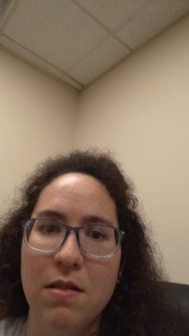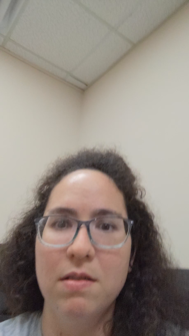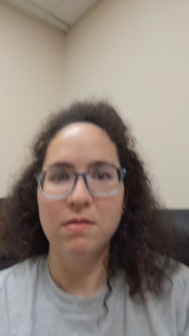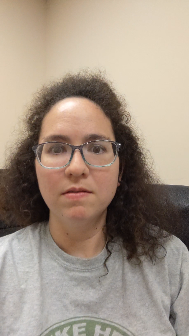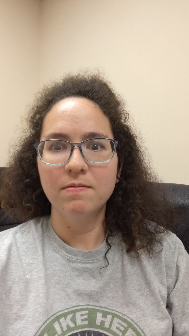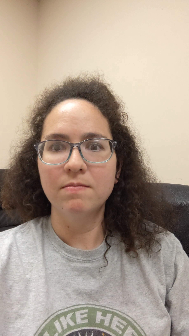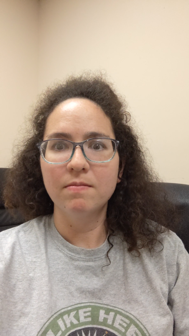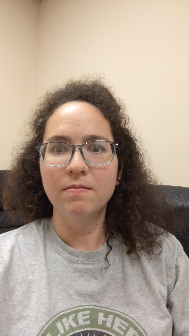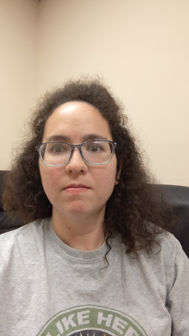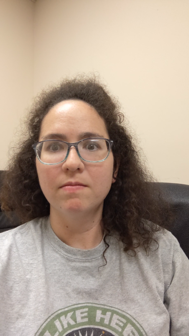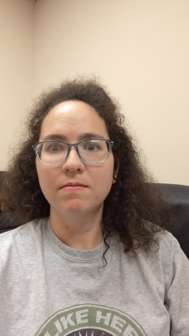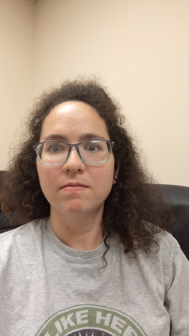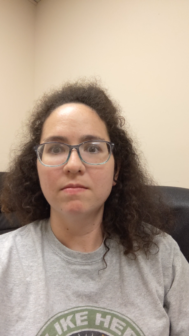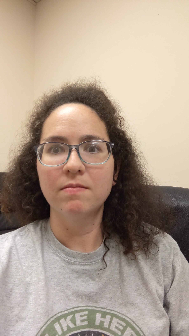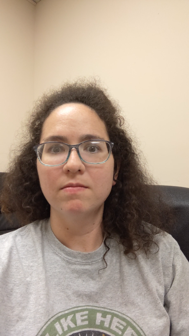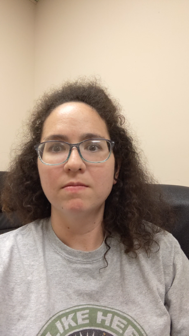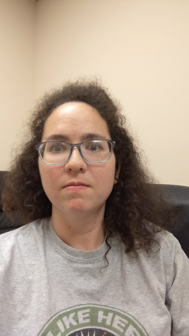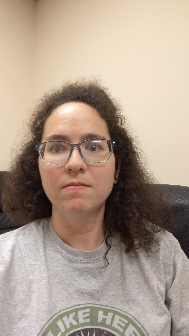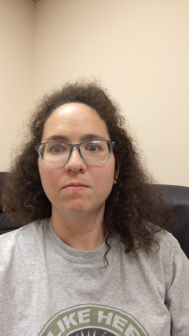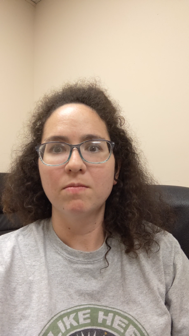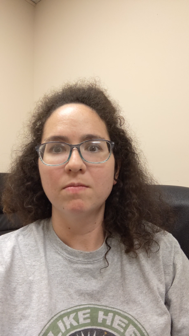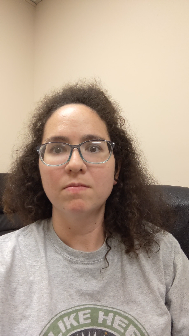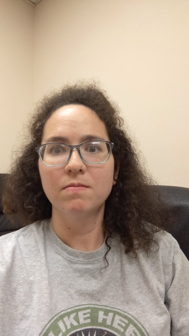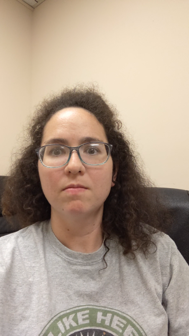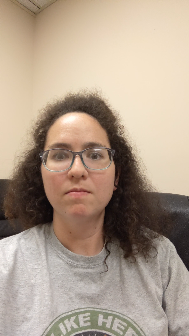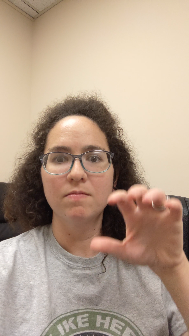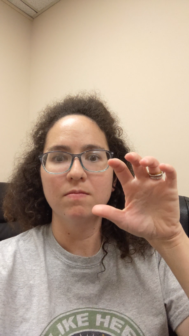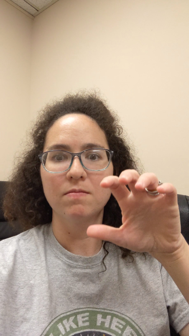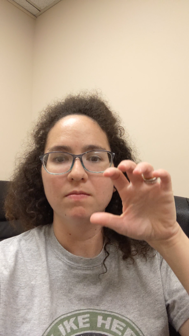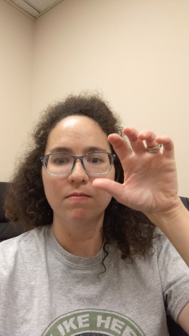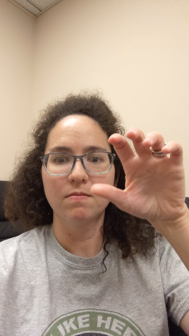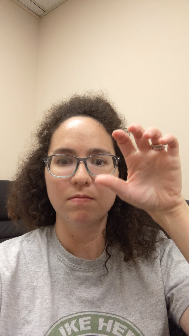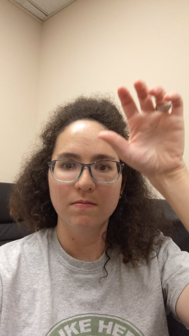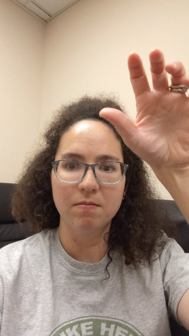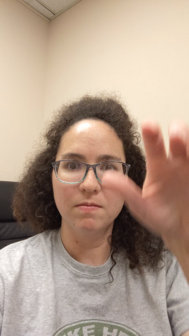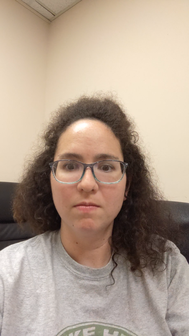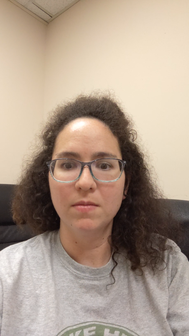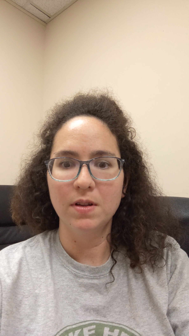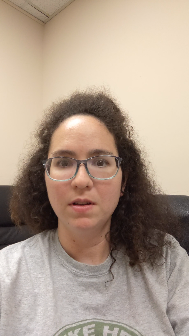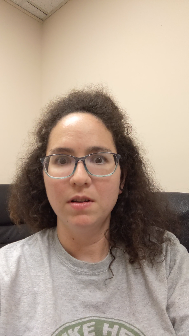climb